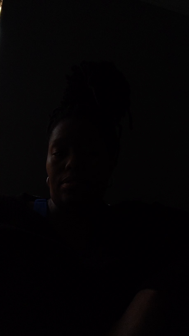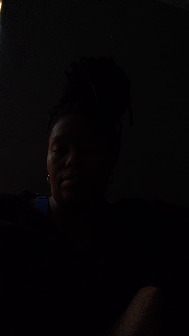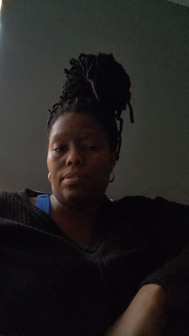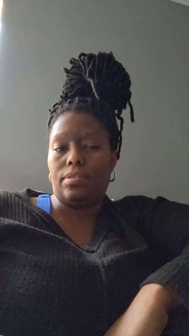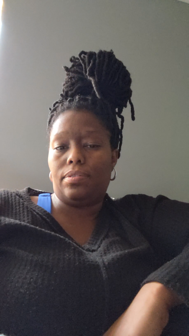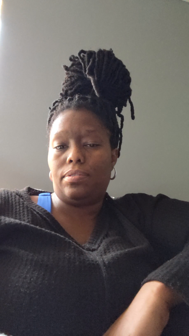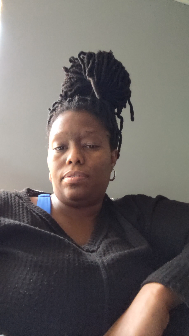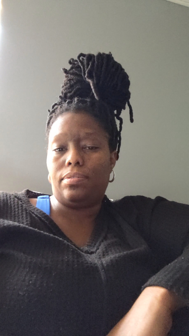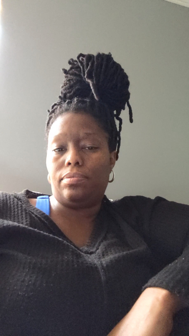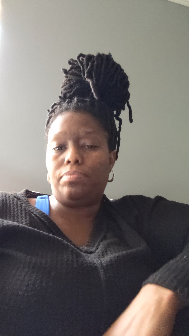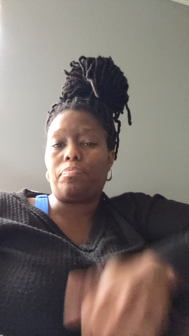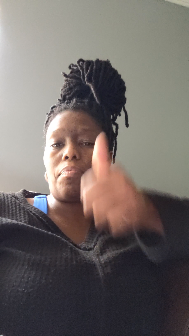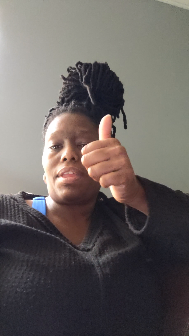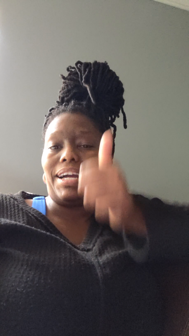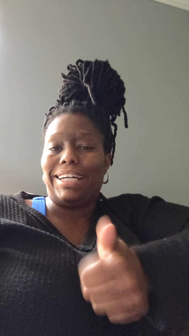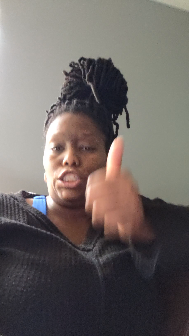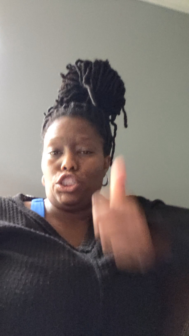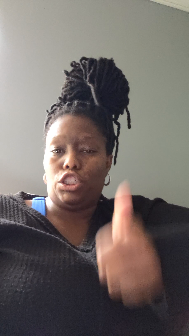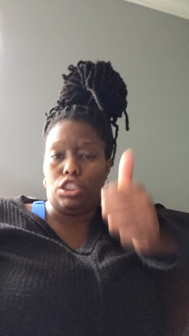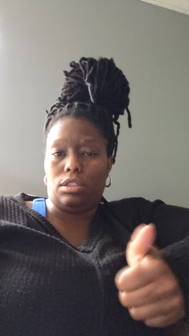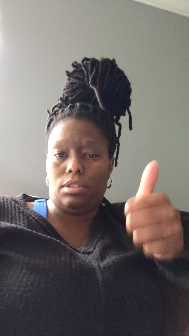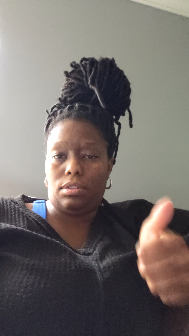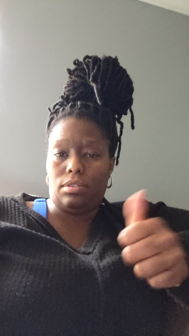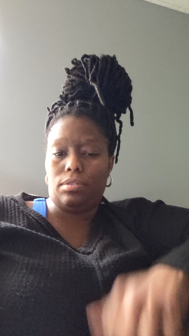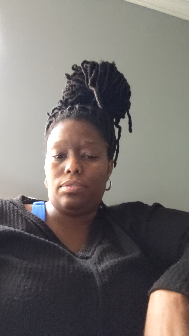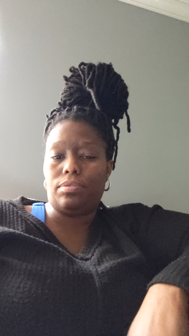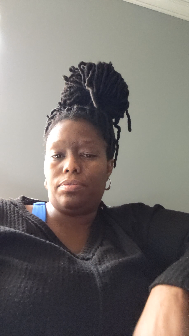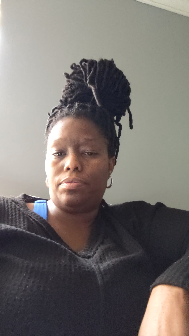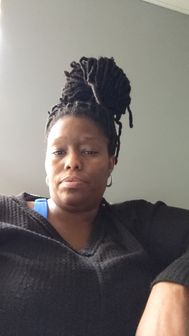each